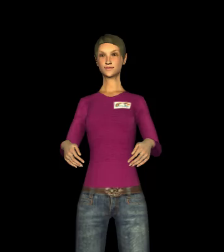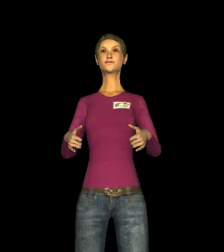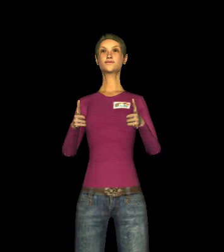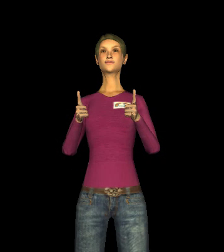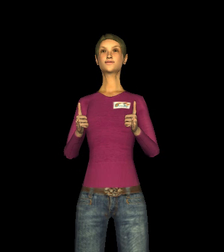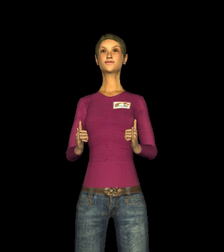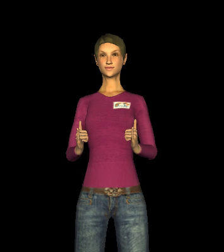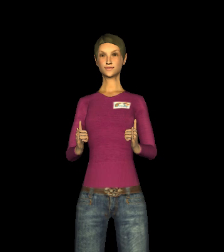كرسي